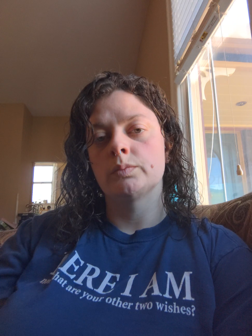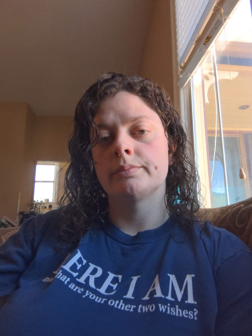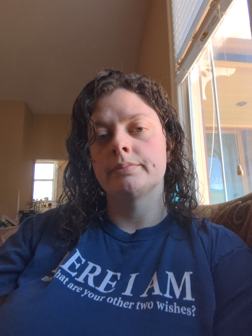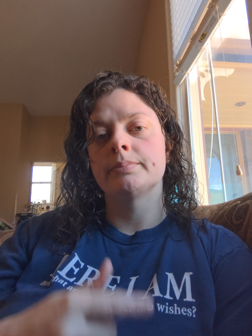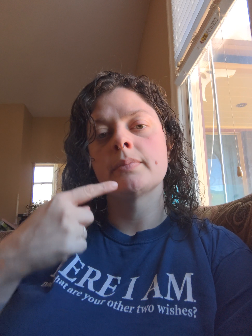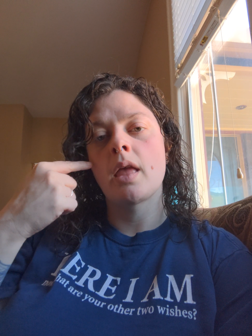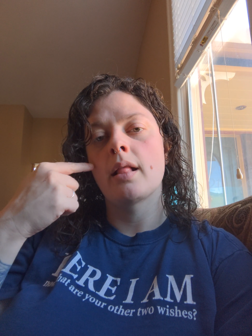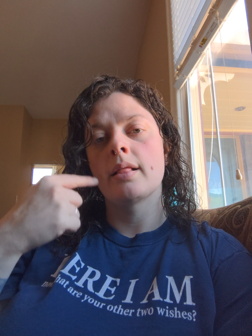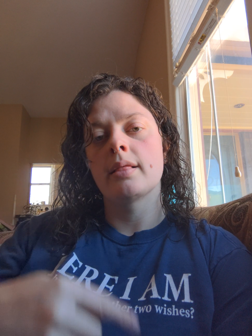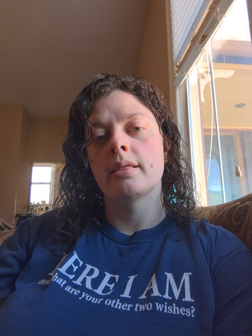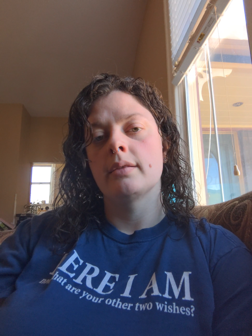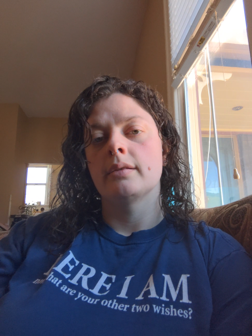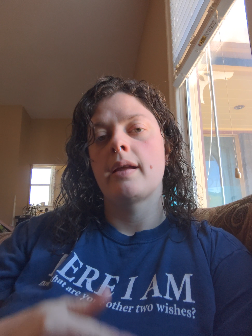smile